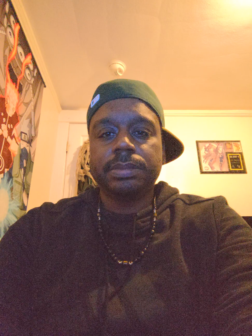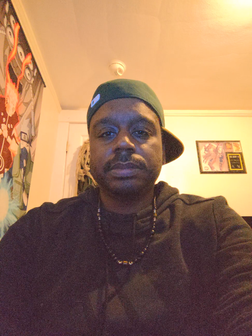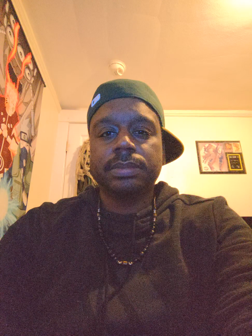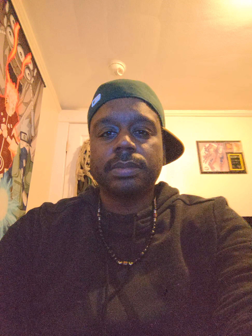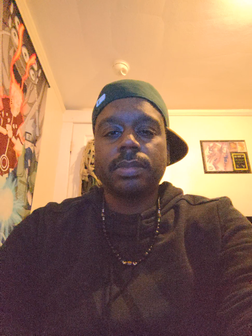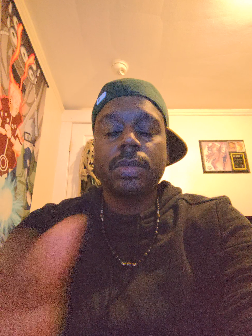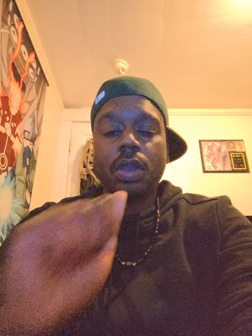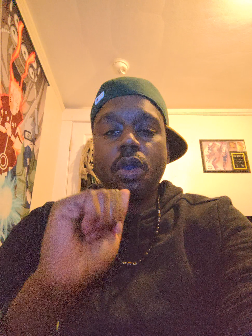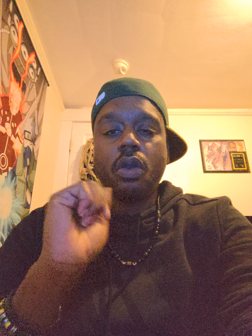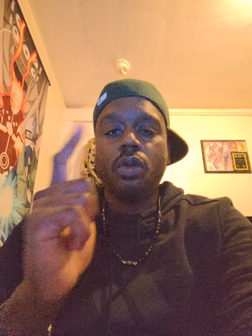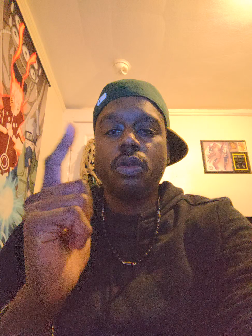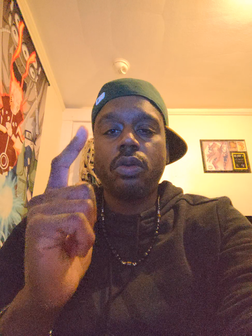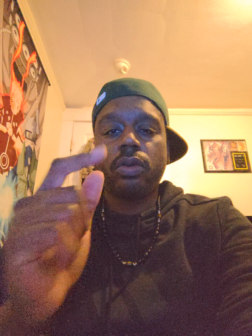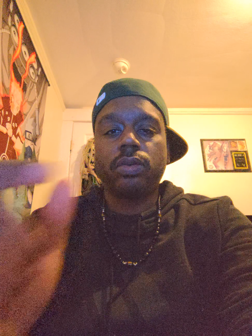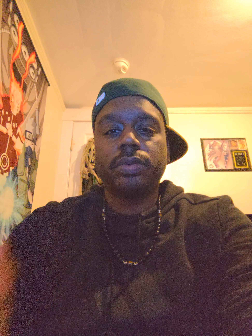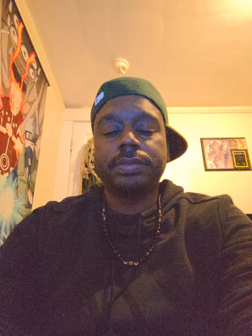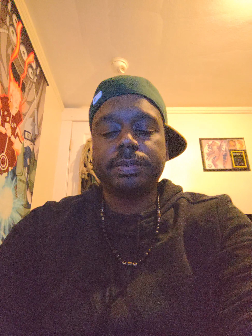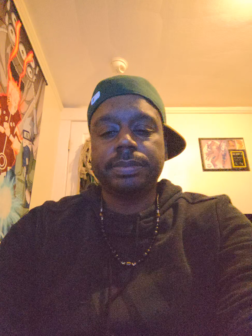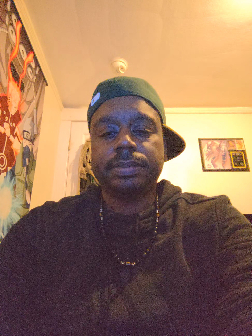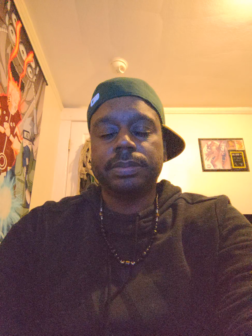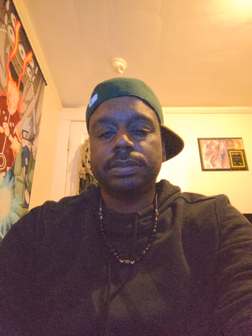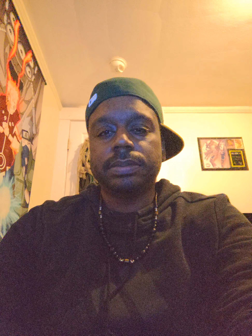all